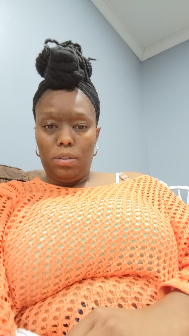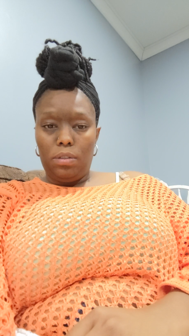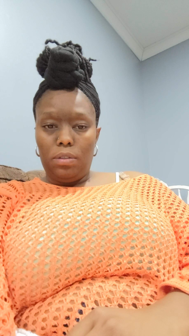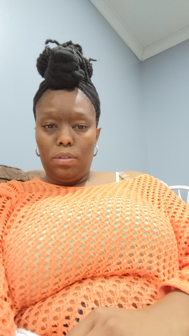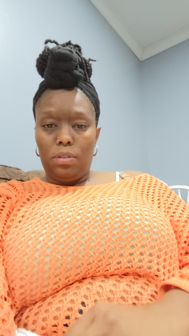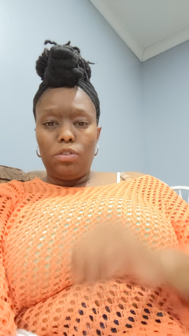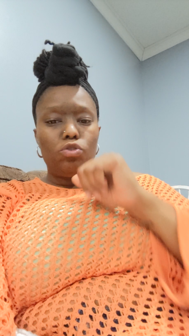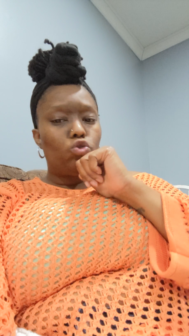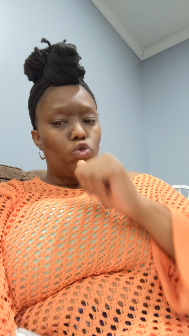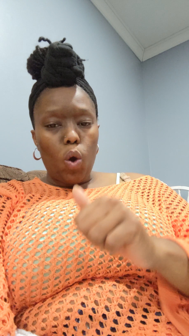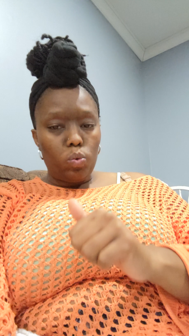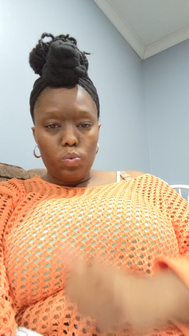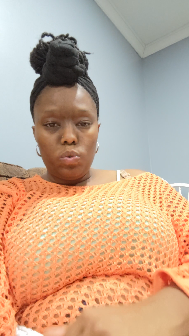don't